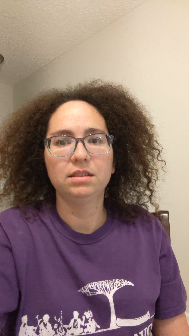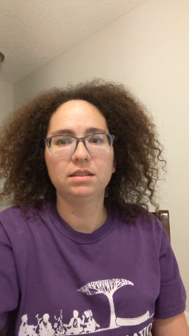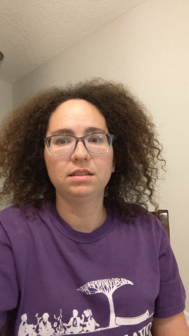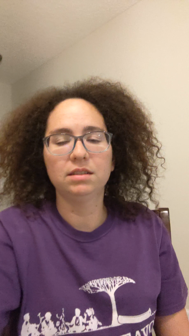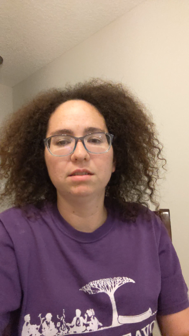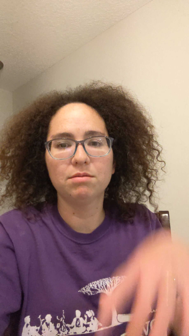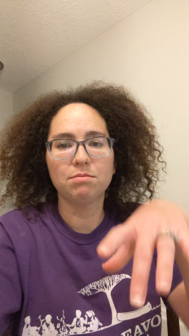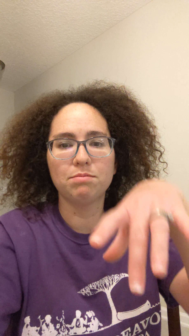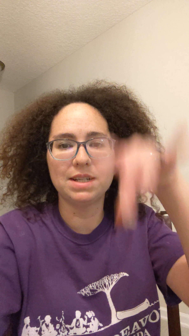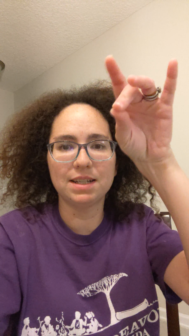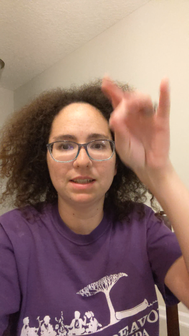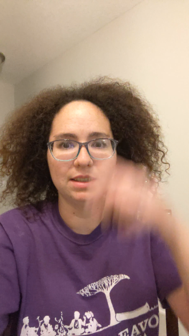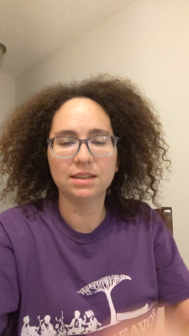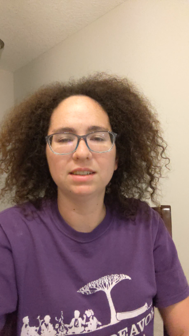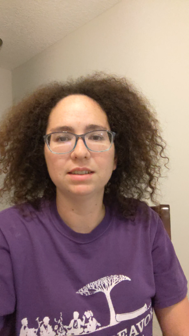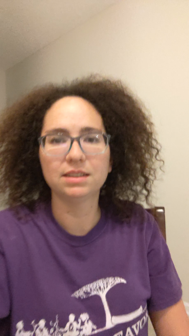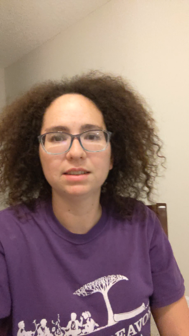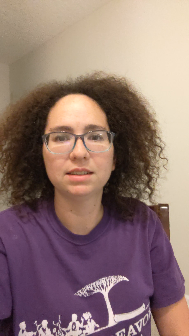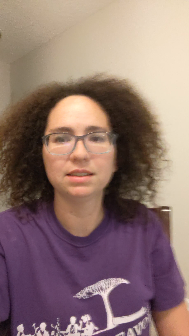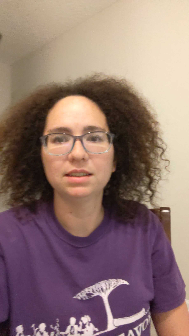pick